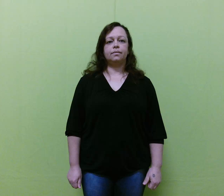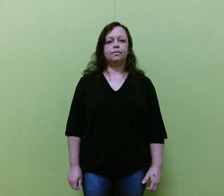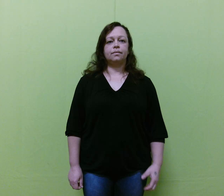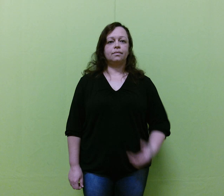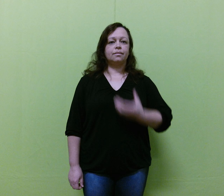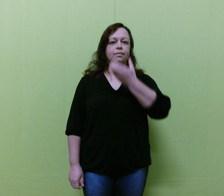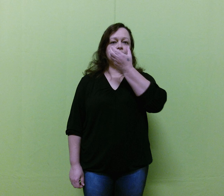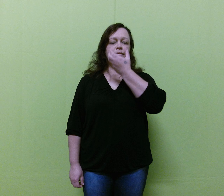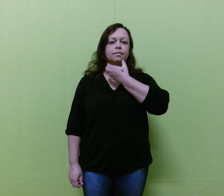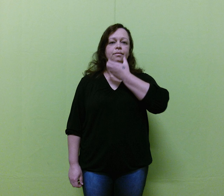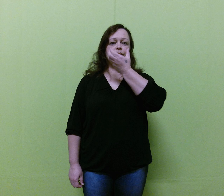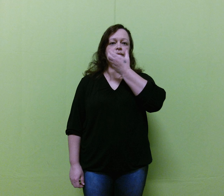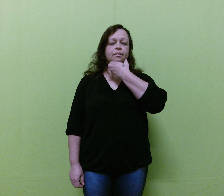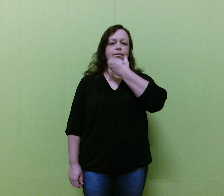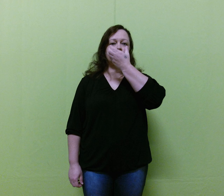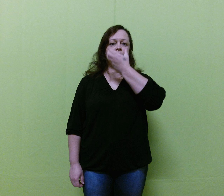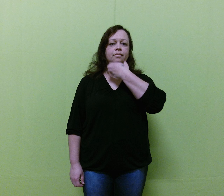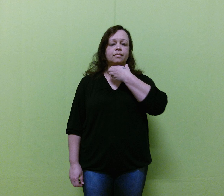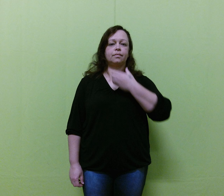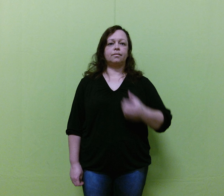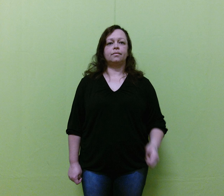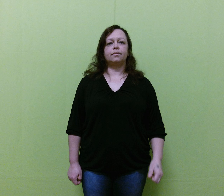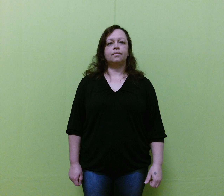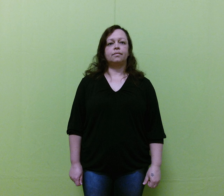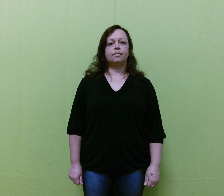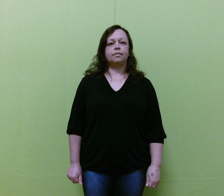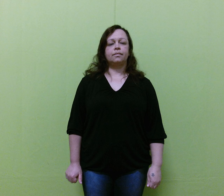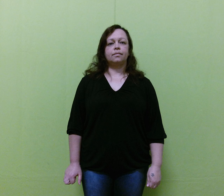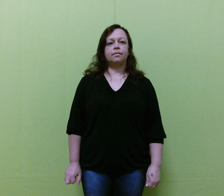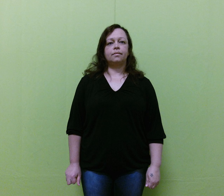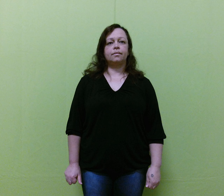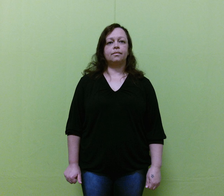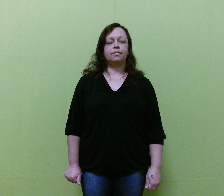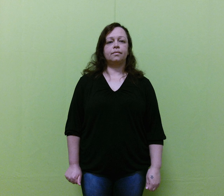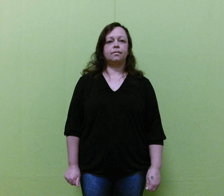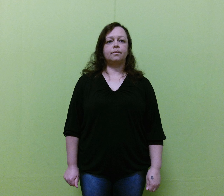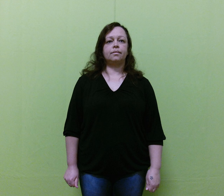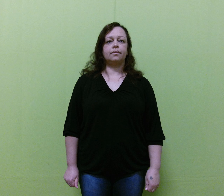maçã